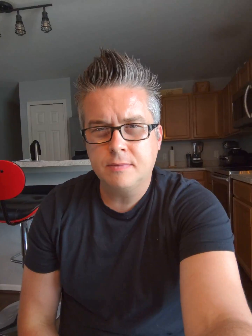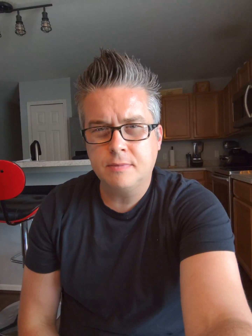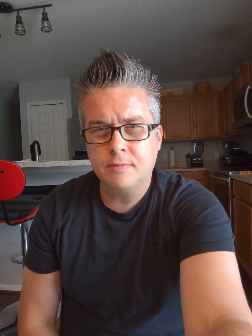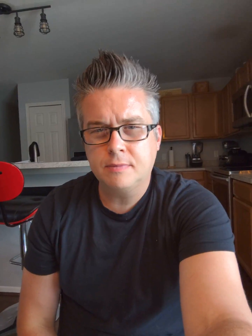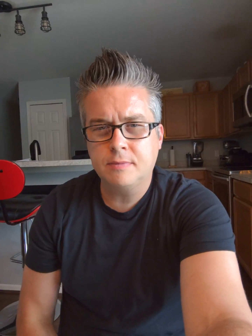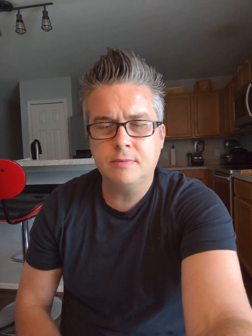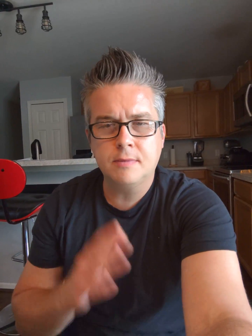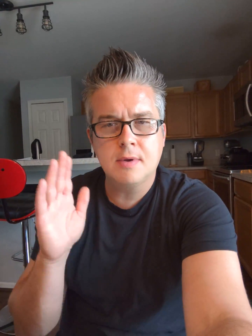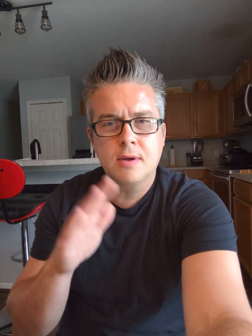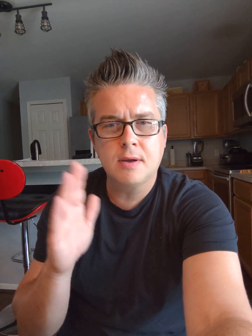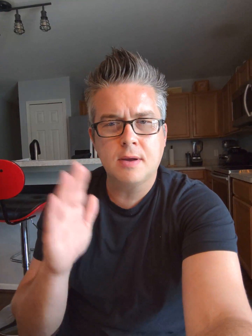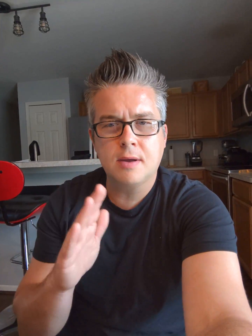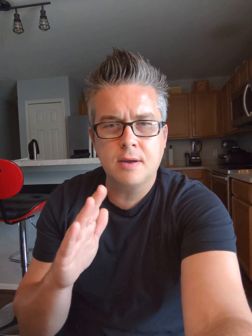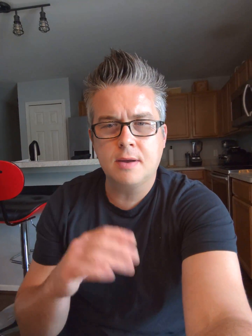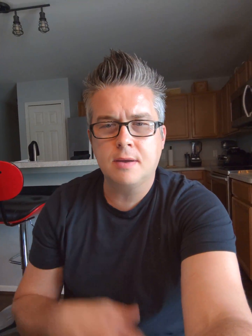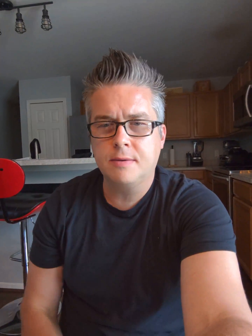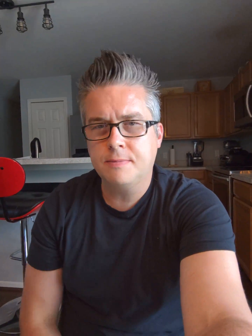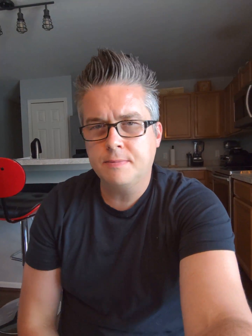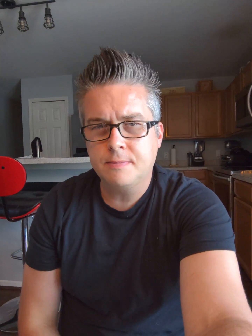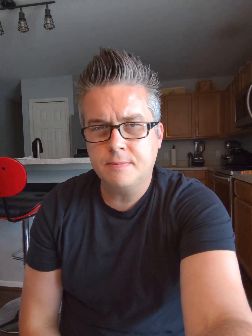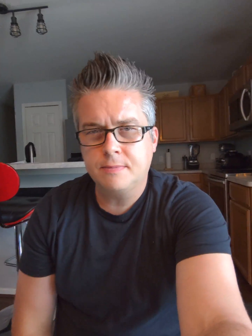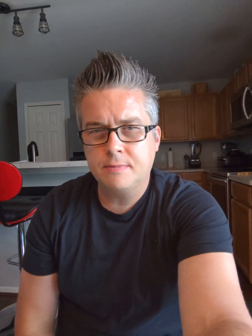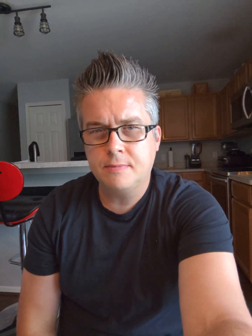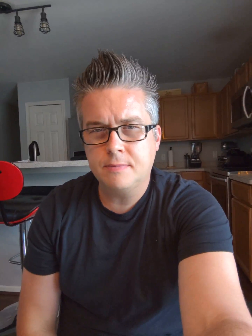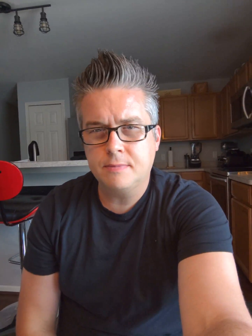clap